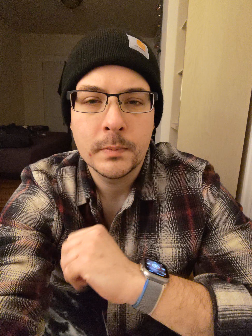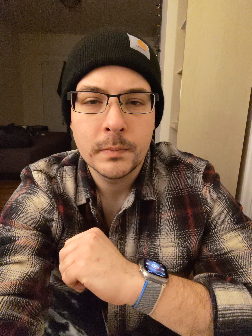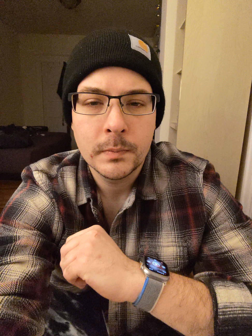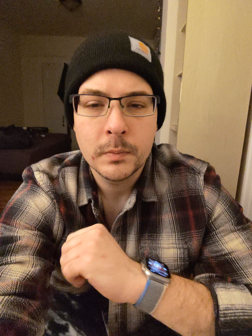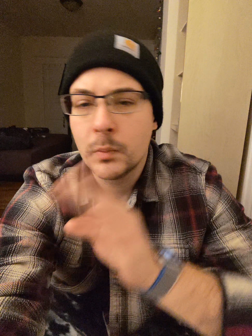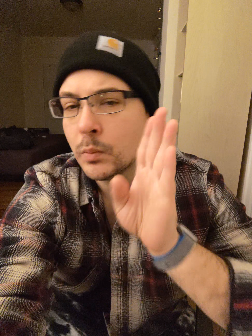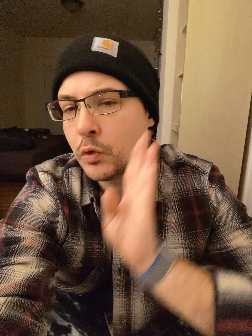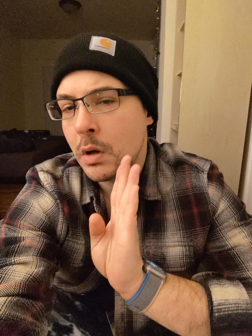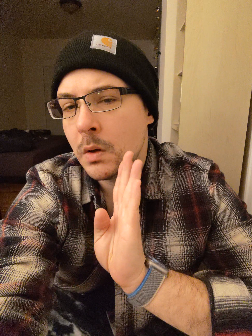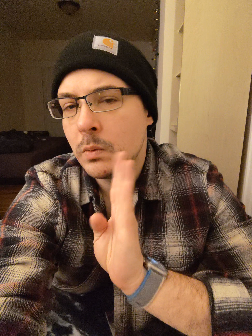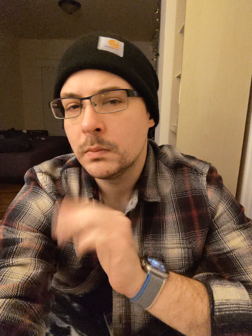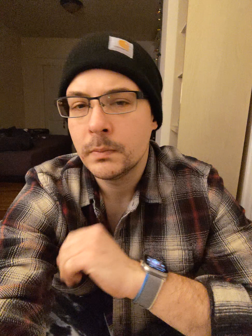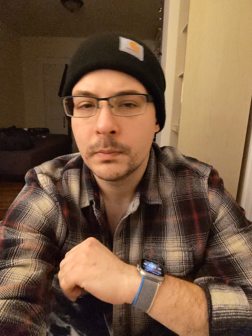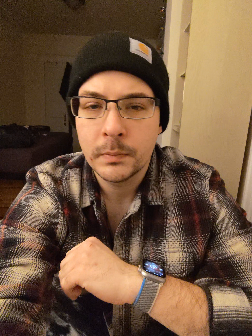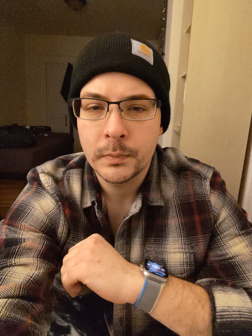brown